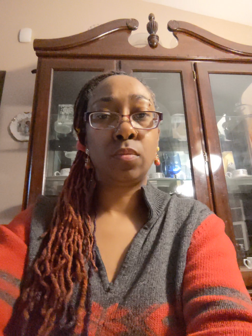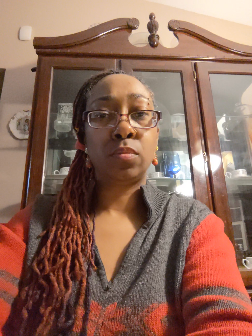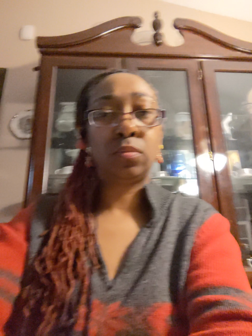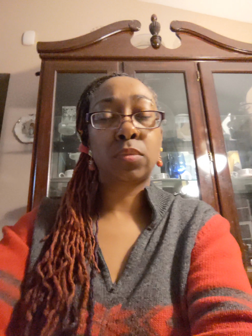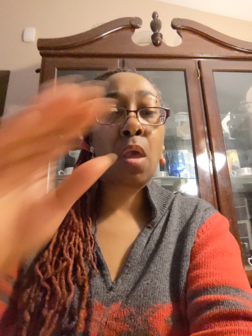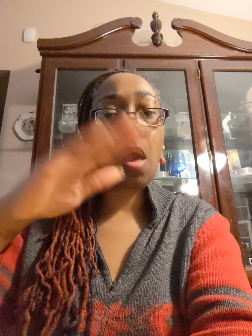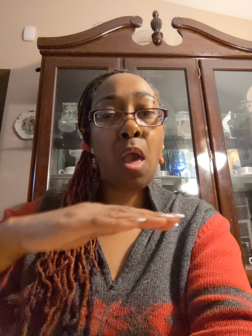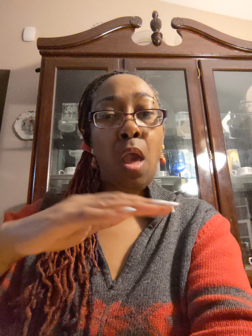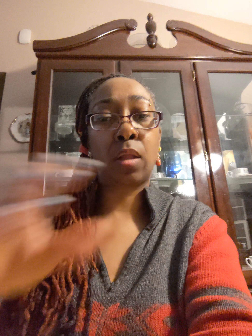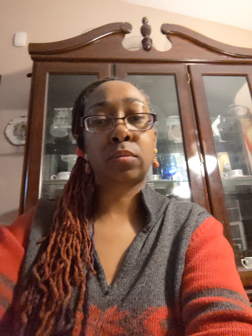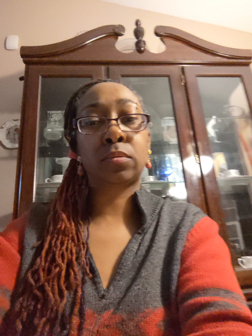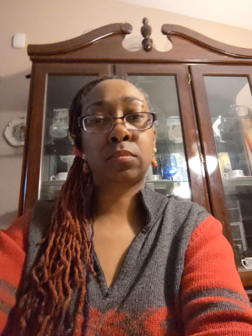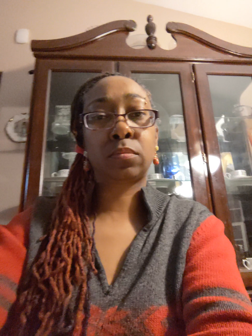on